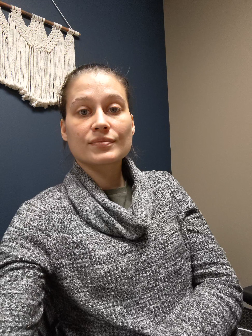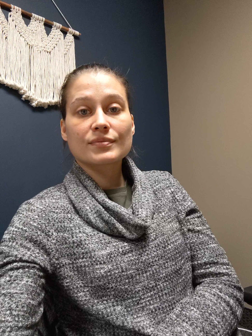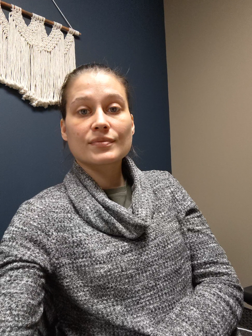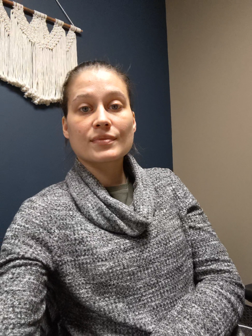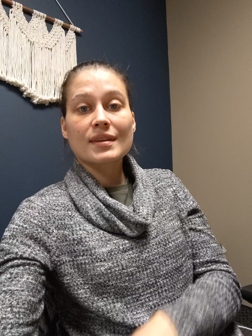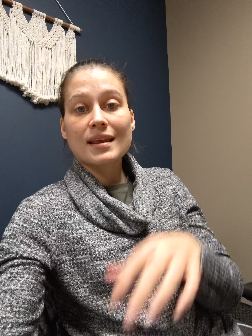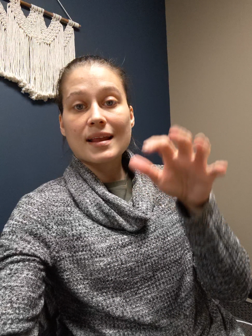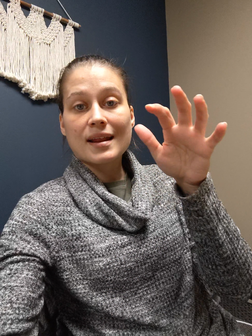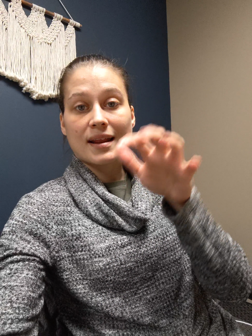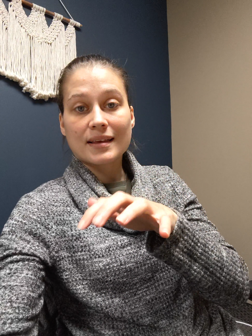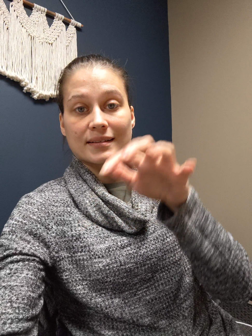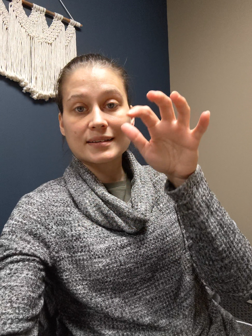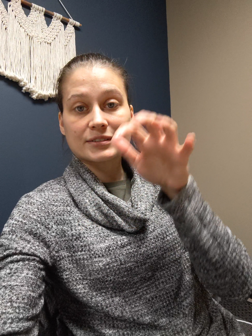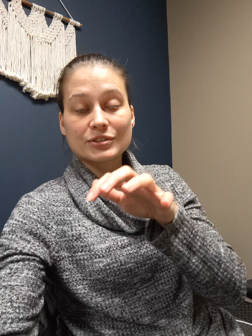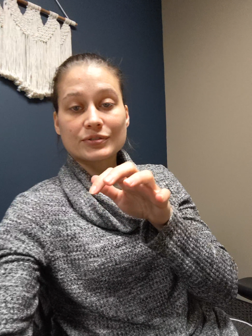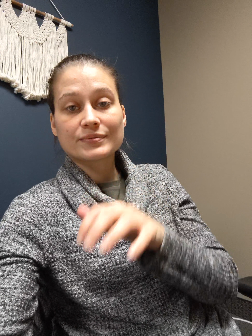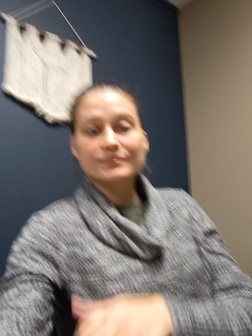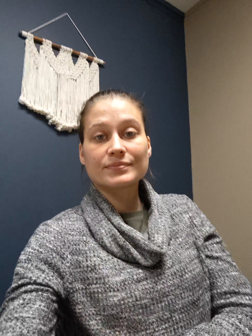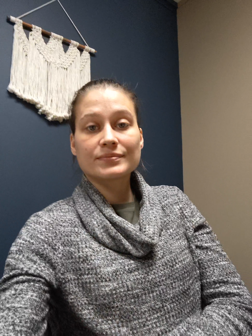alligator